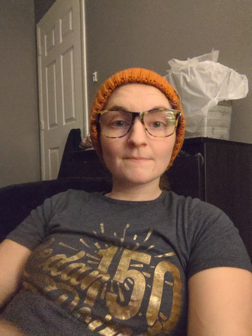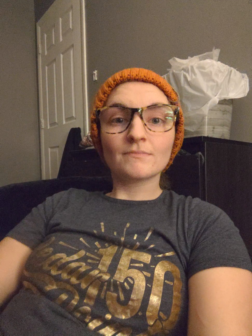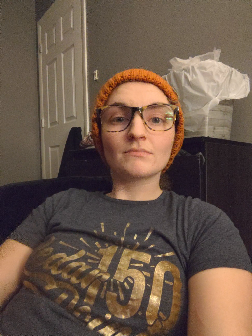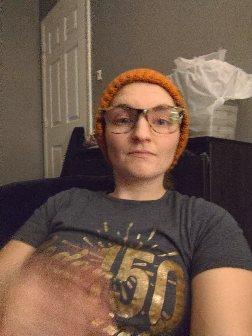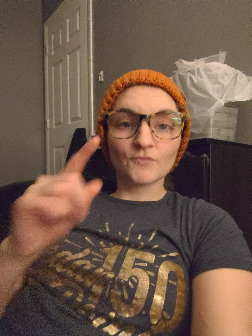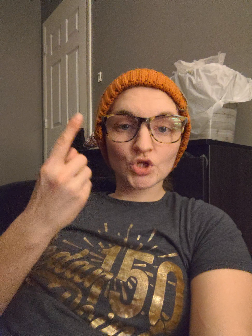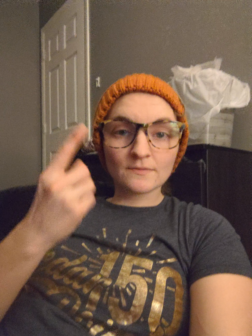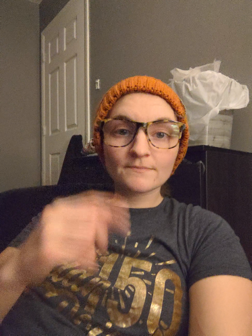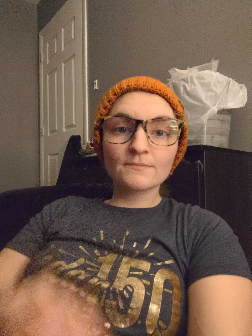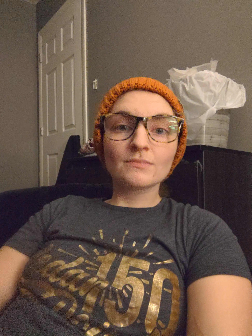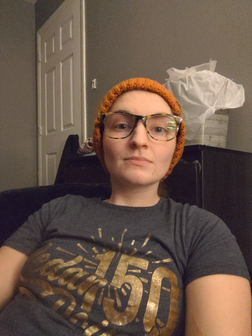first